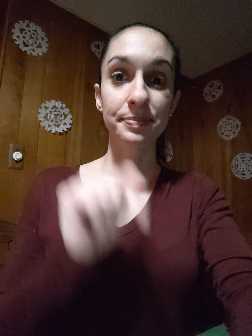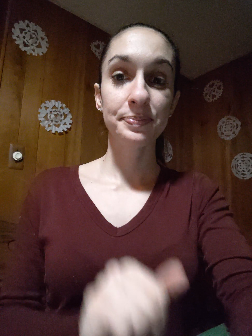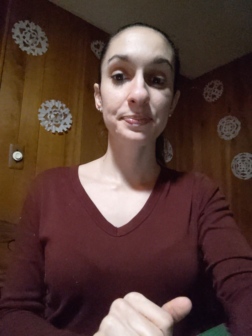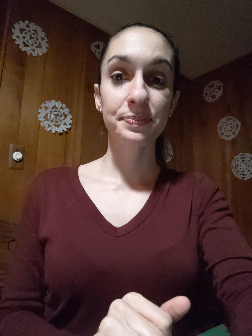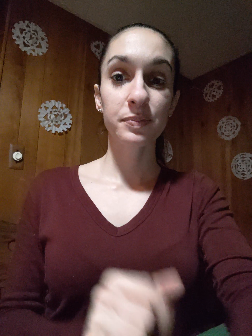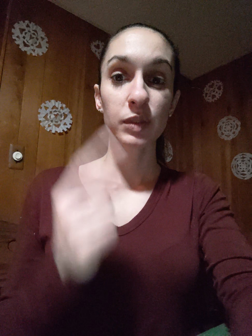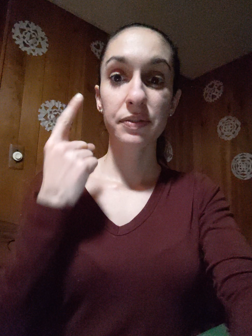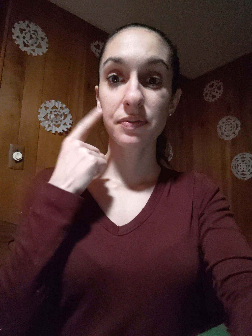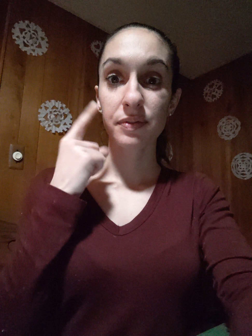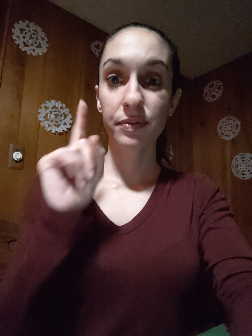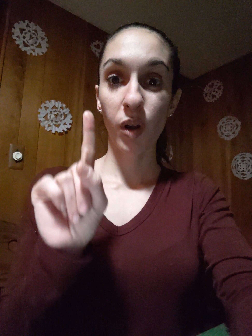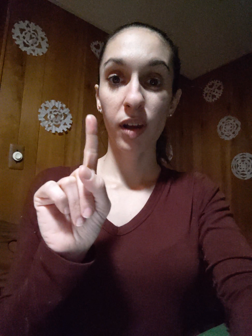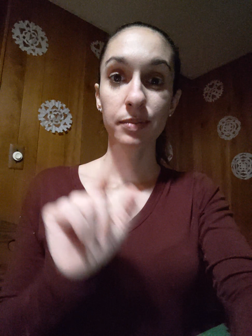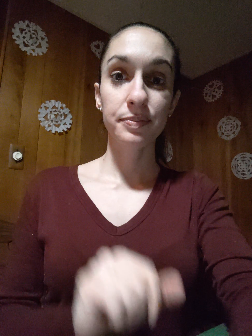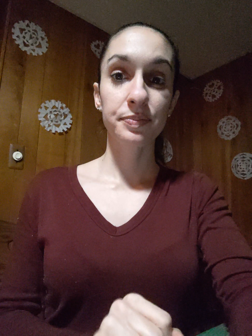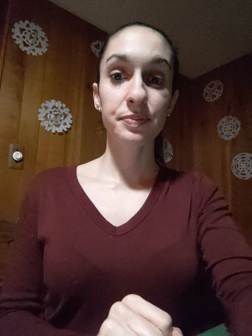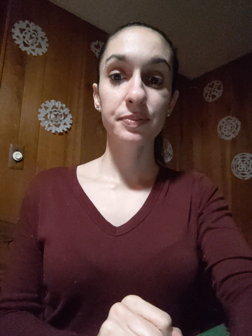for